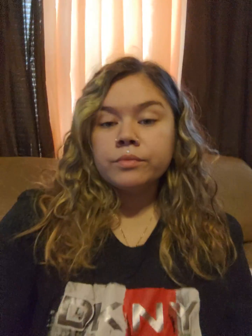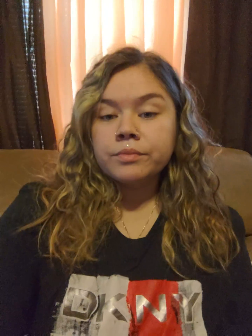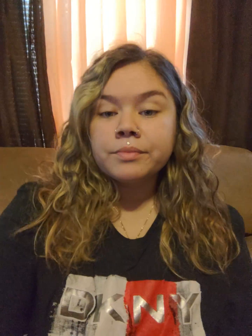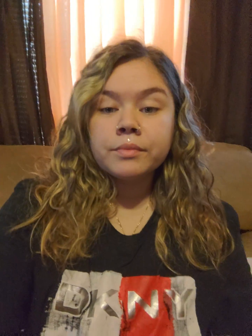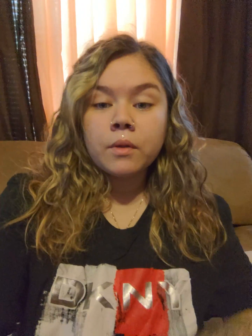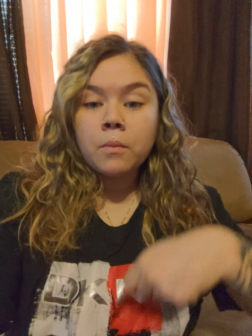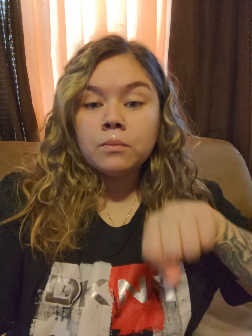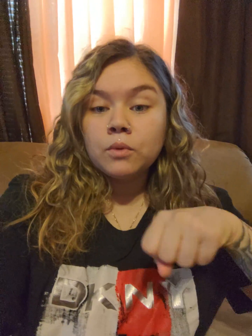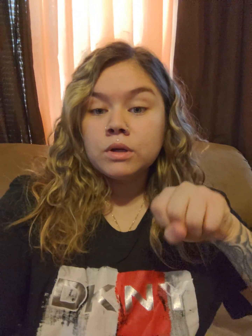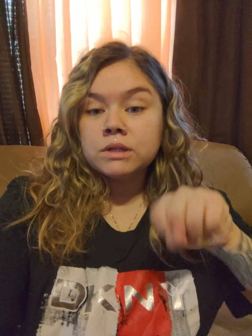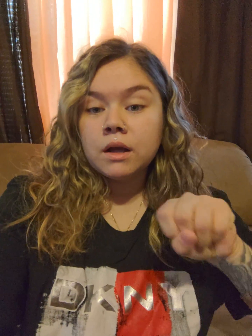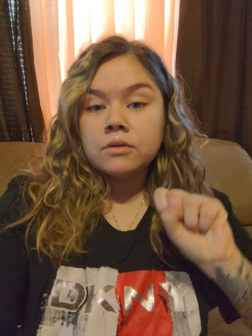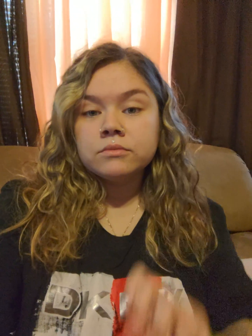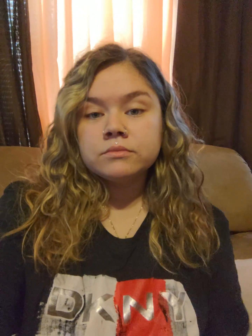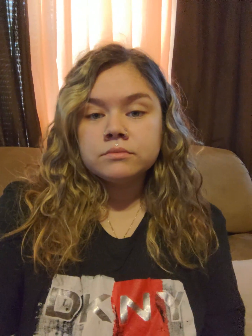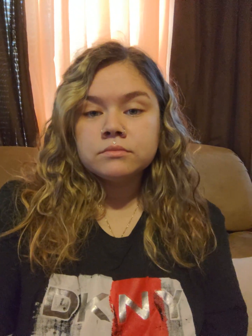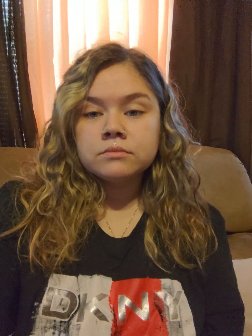motorcycle